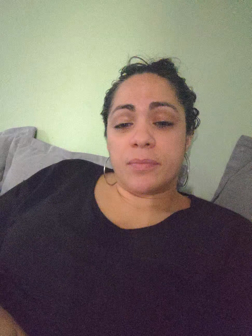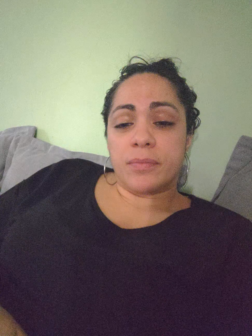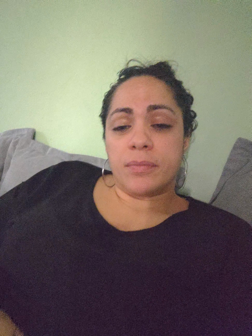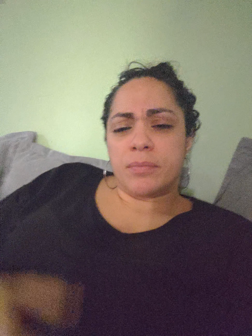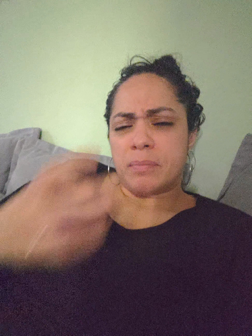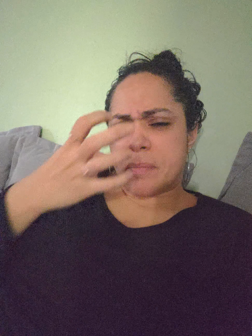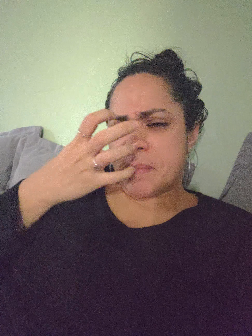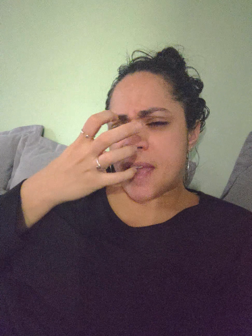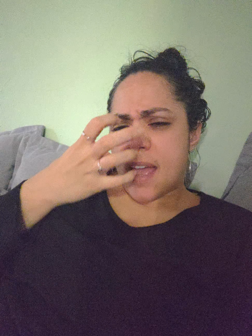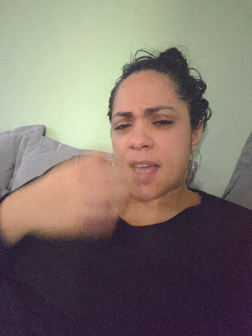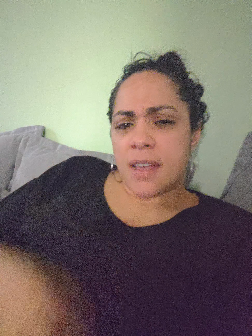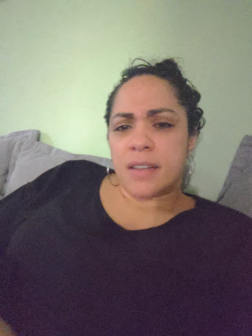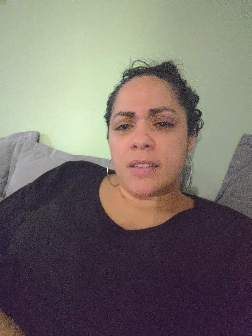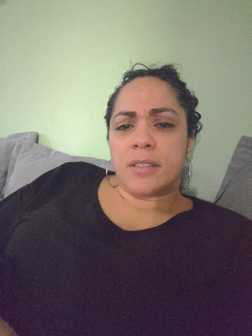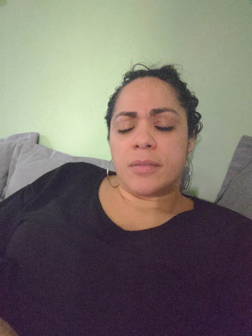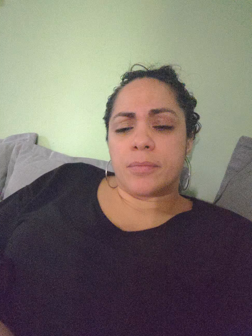mad